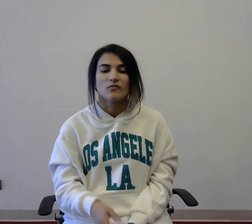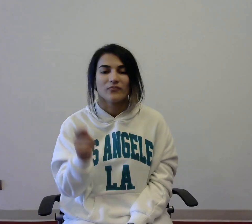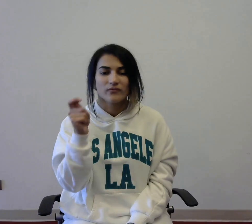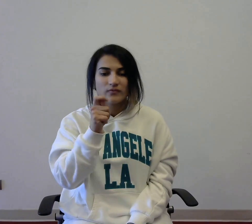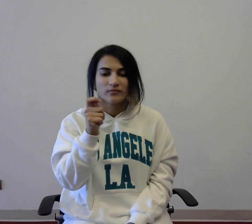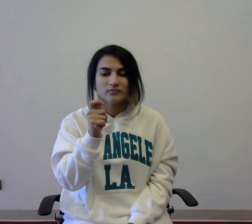bazar